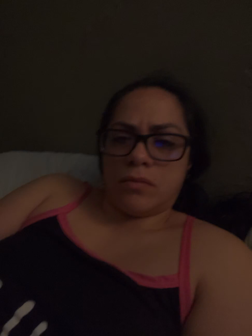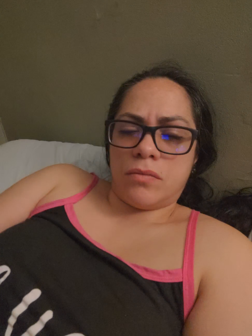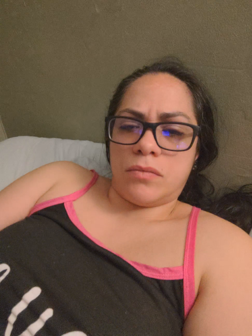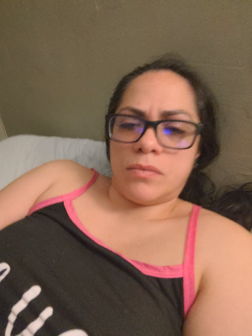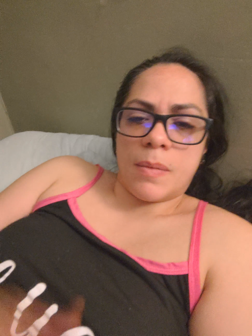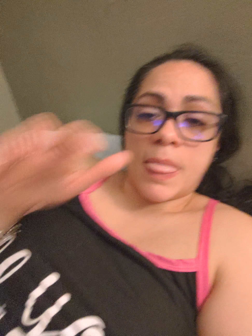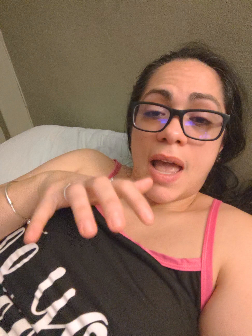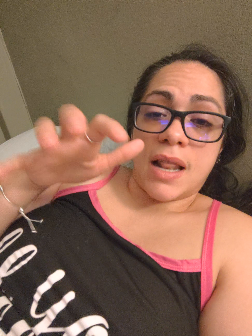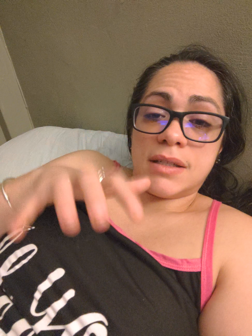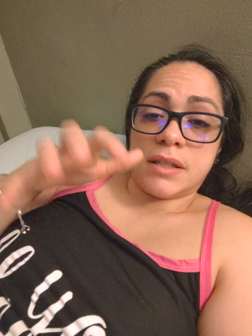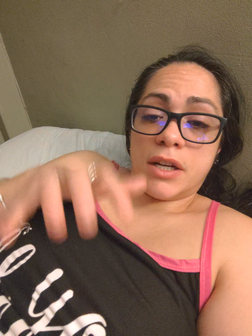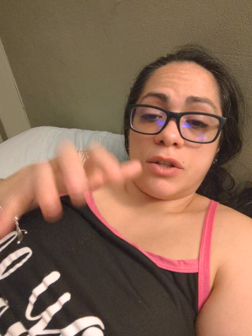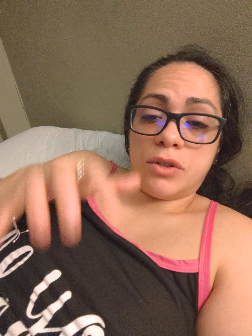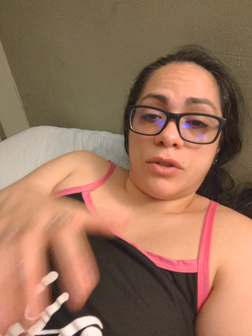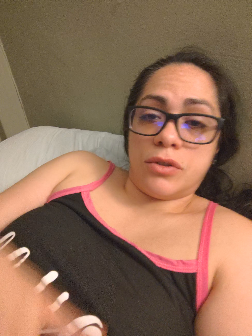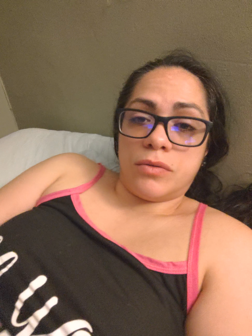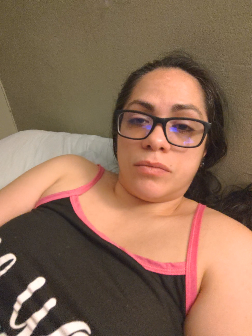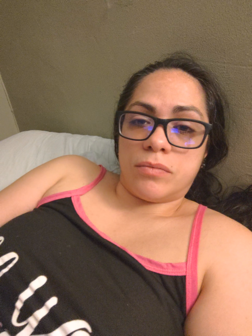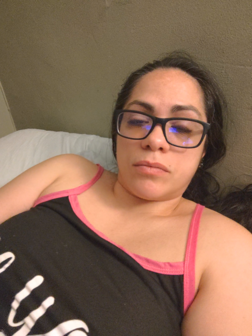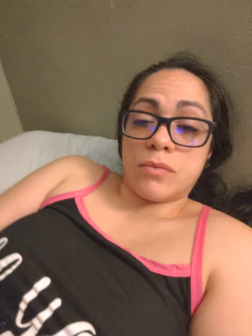alligator